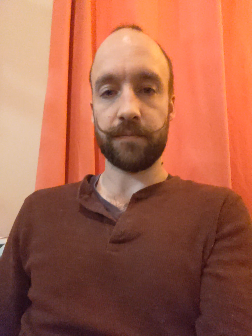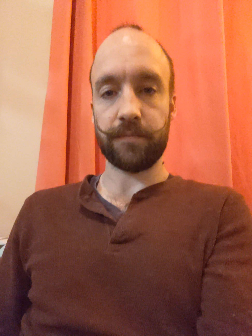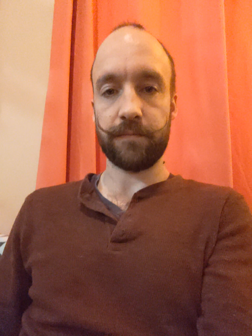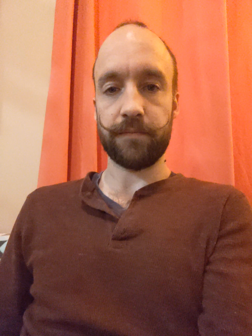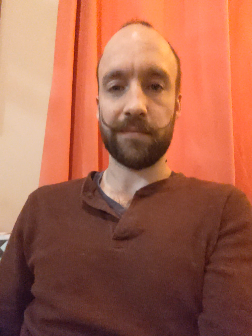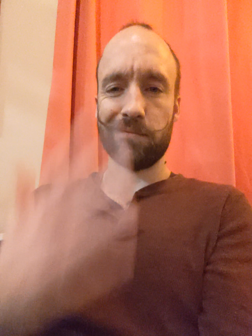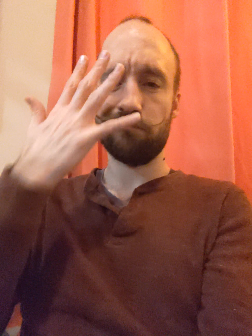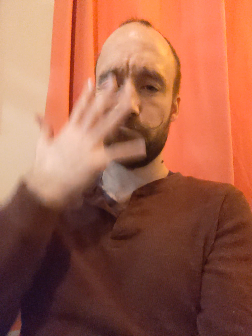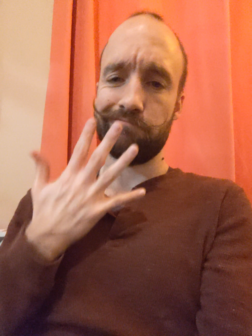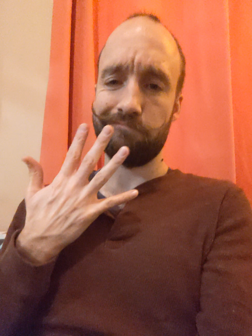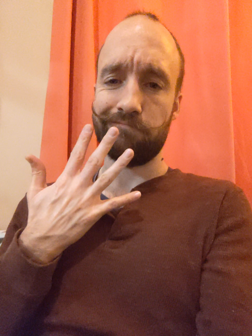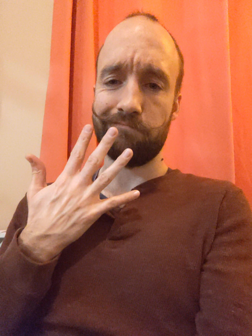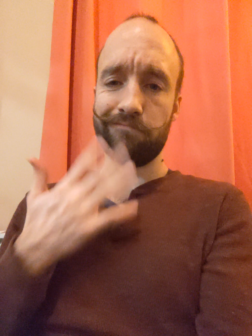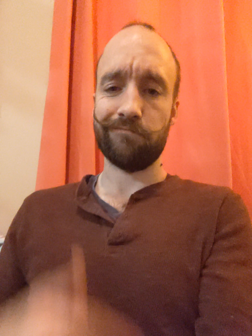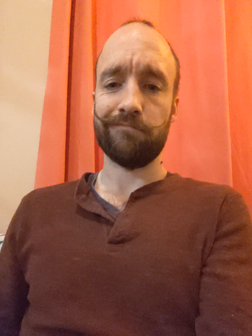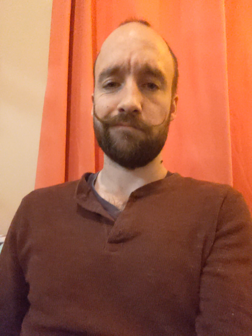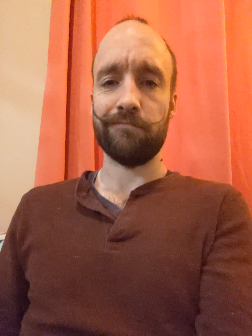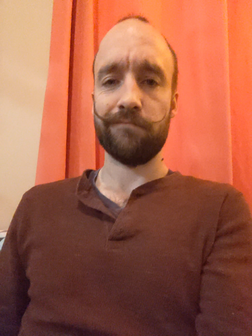sad